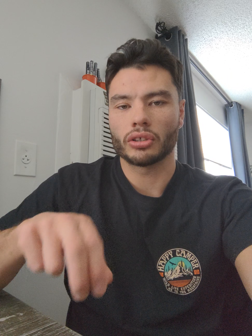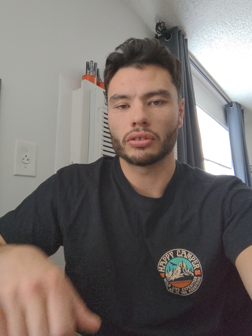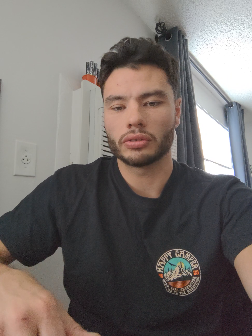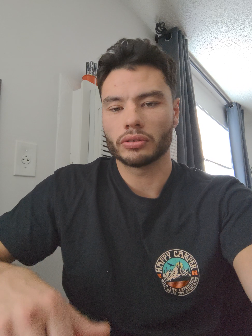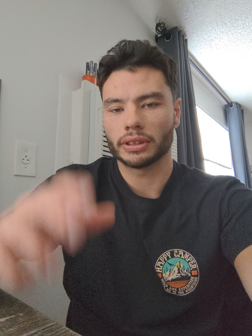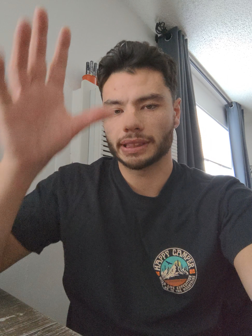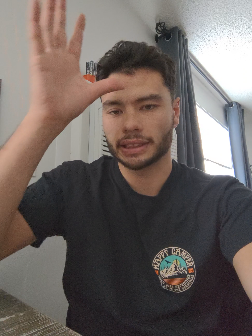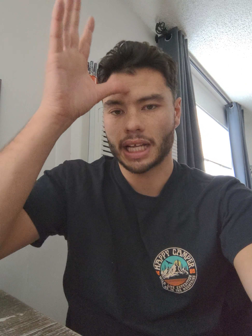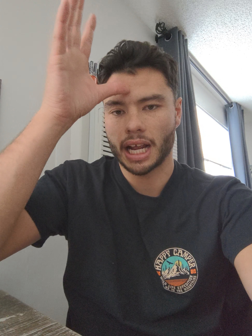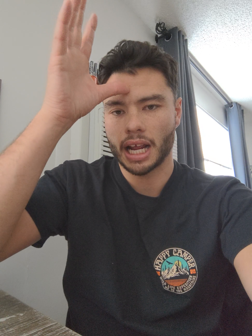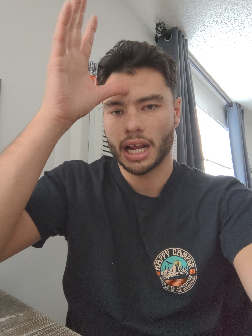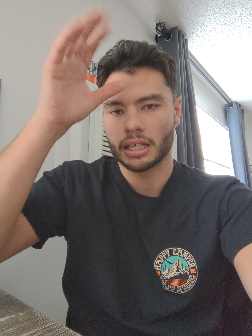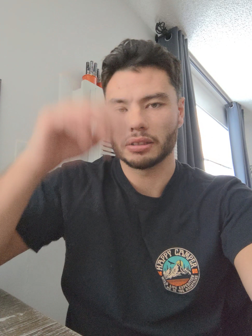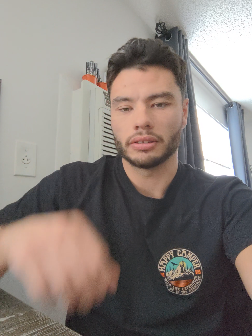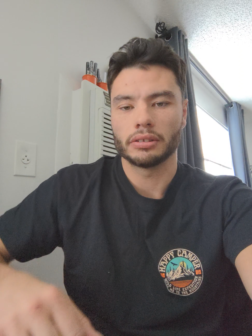dad